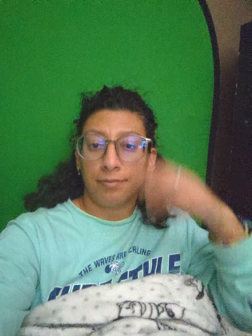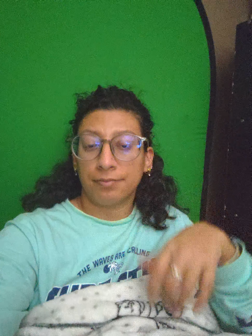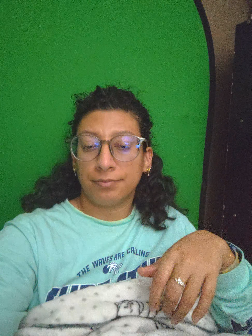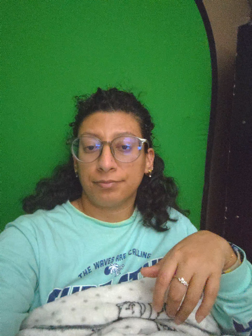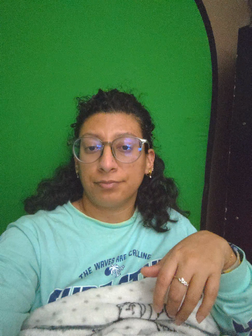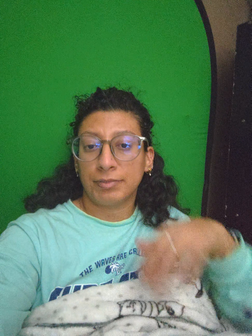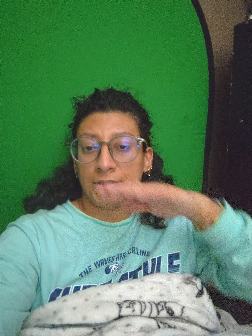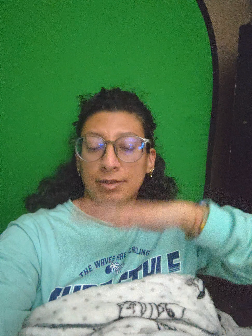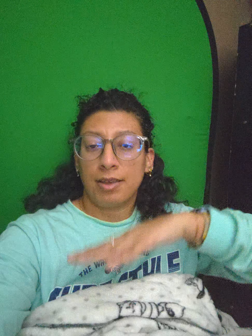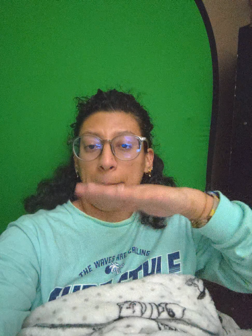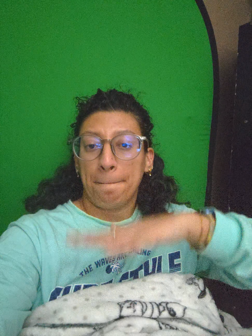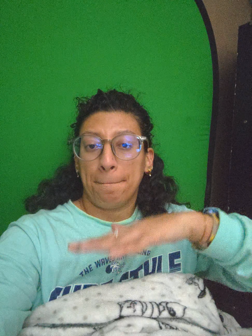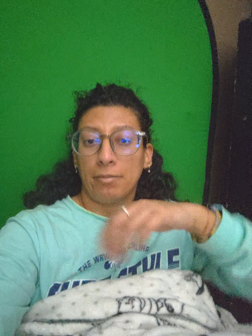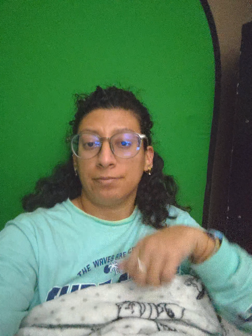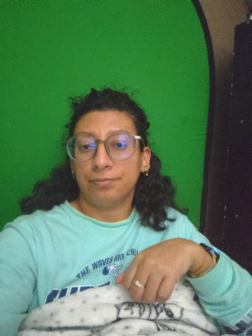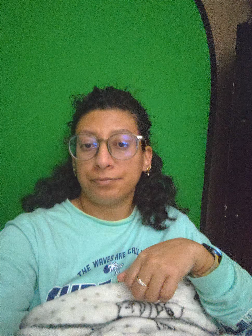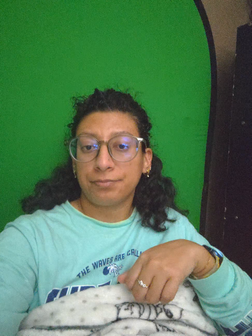table